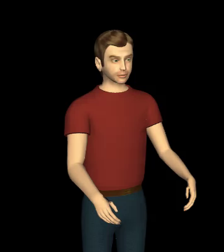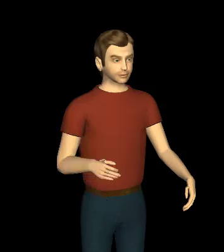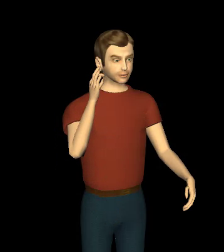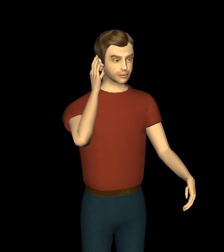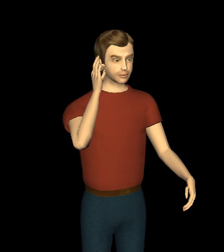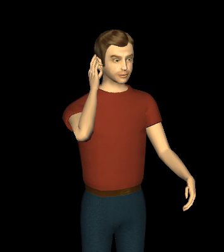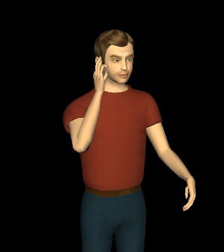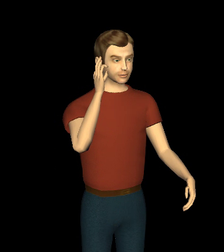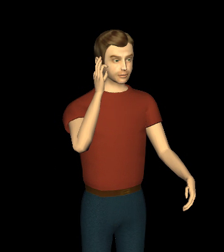أذن